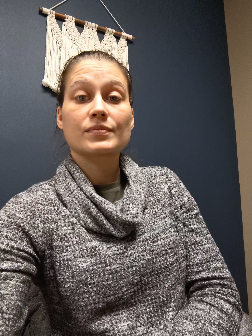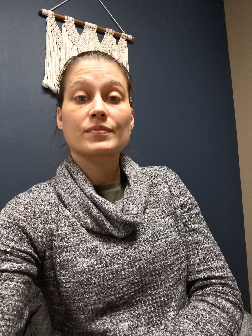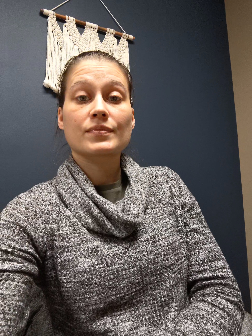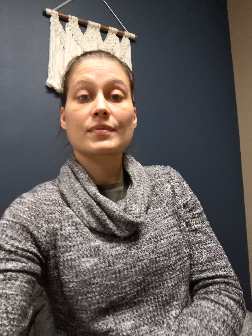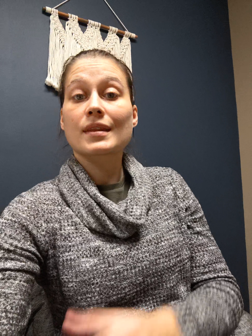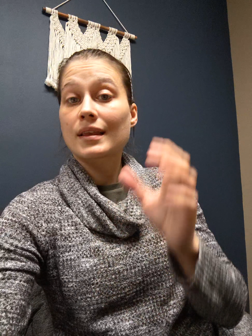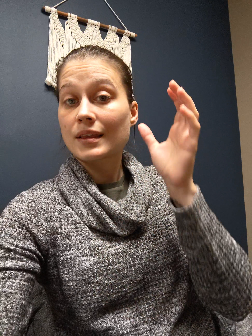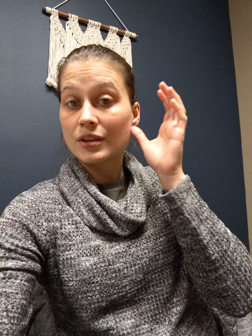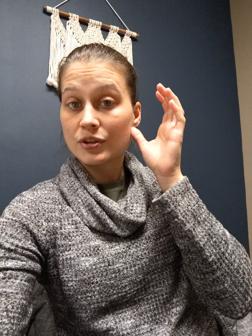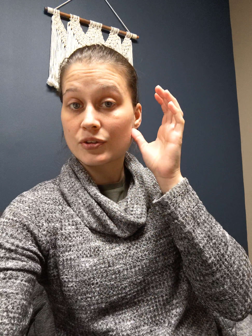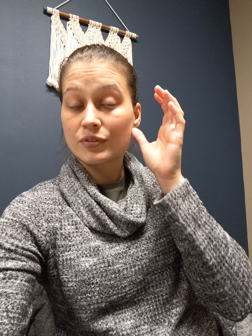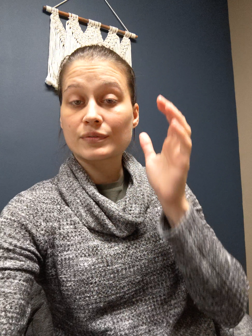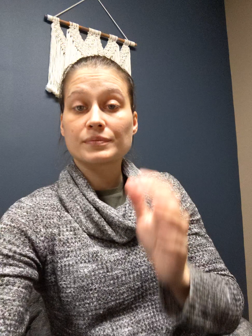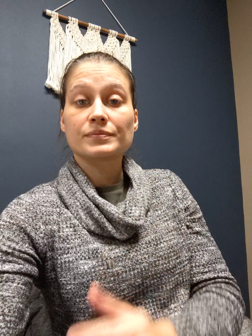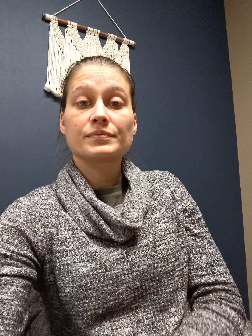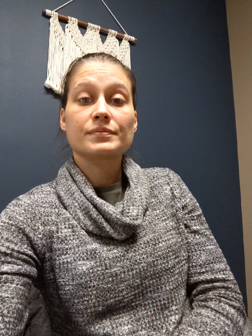hear